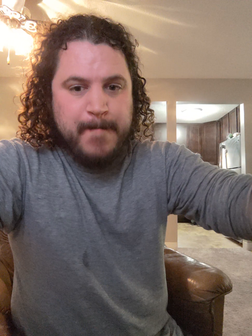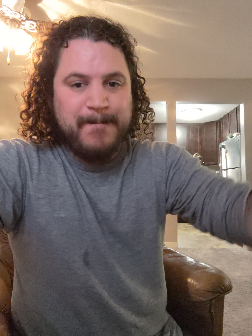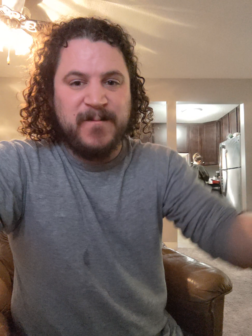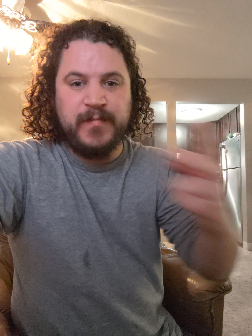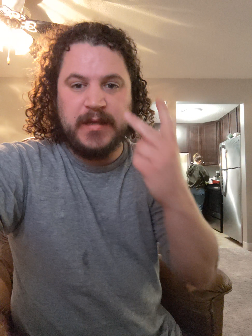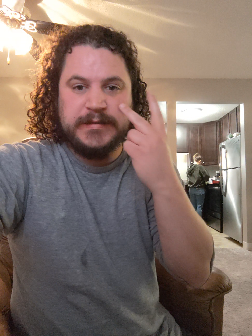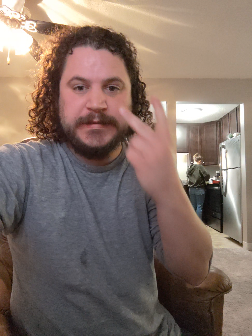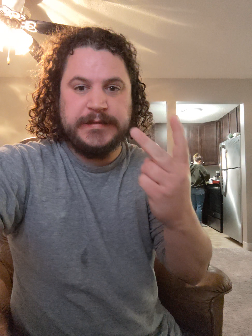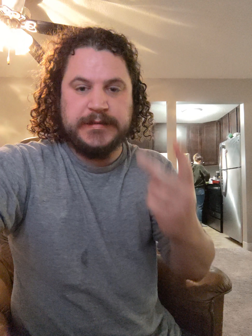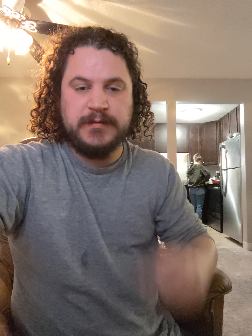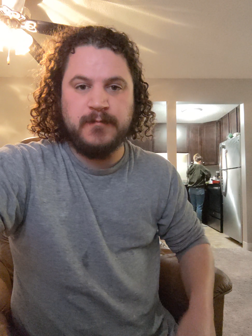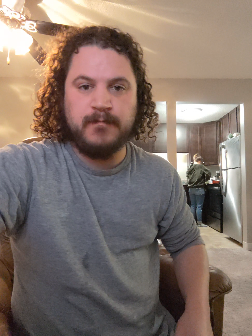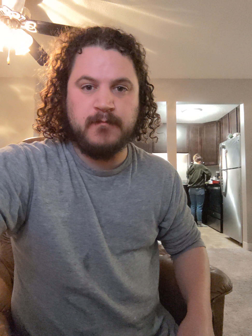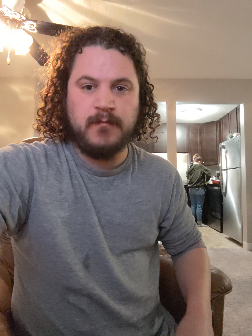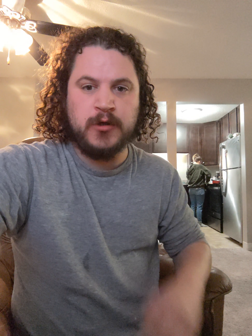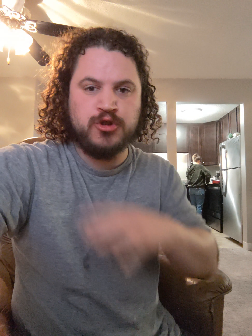see